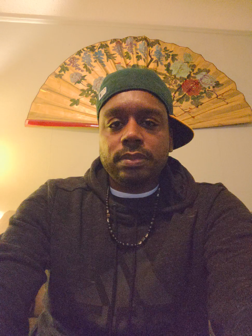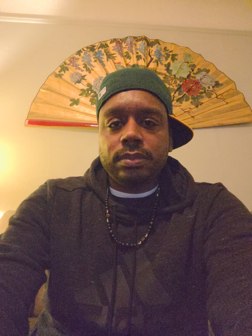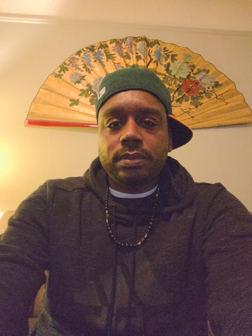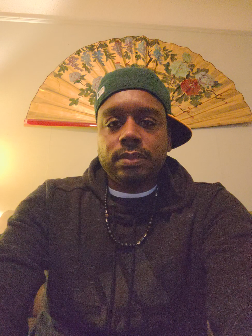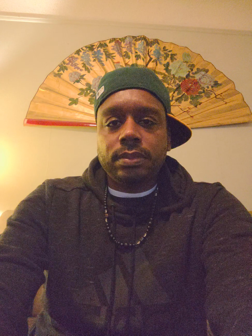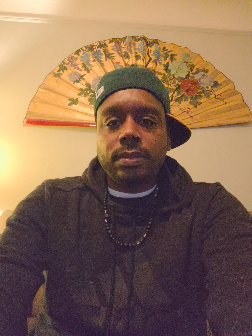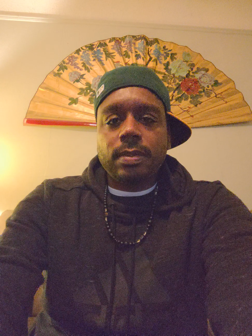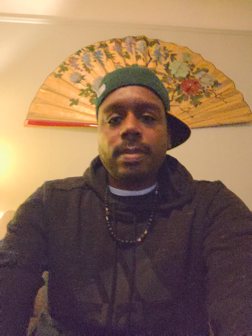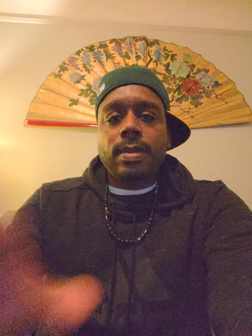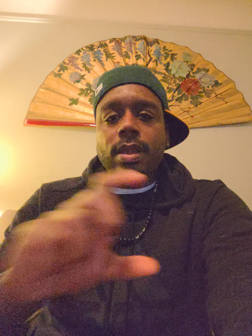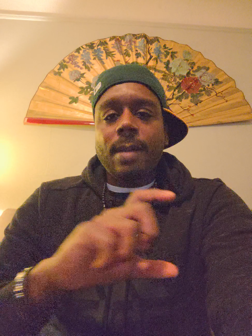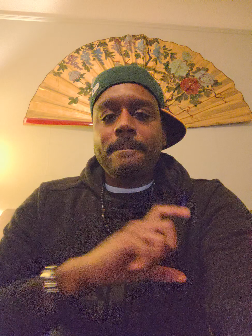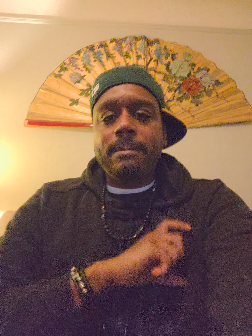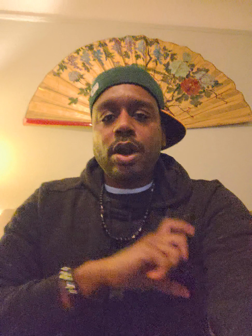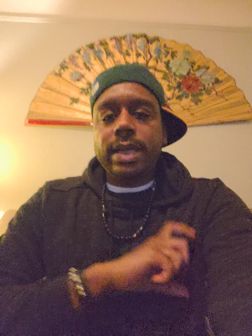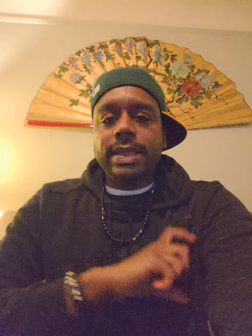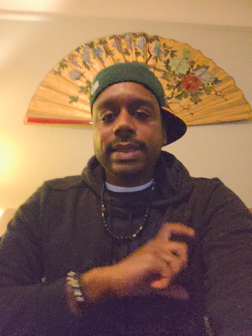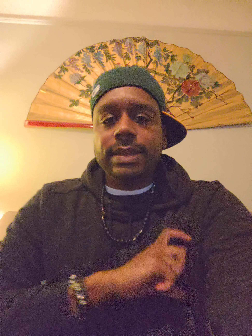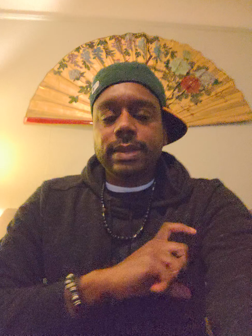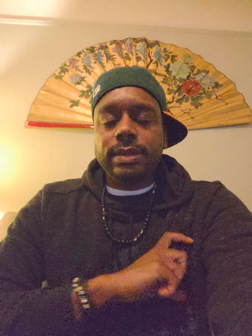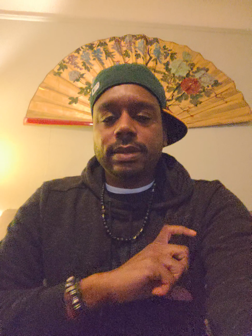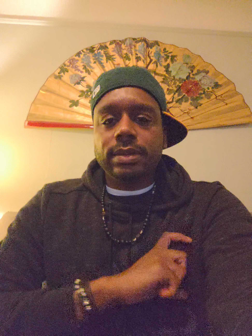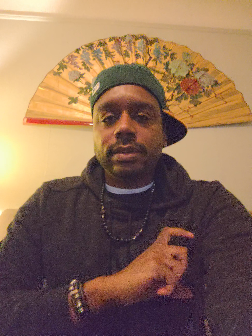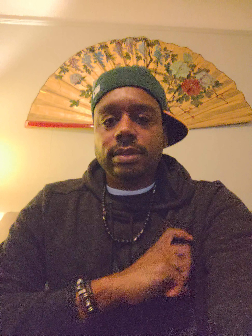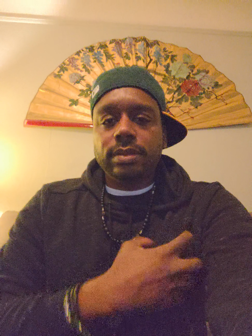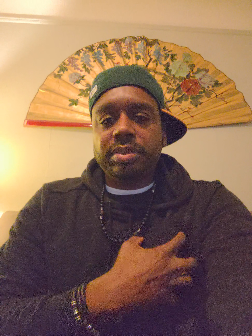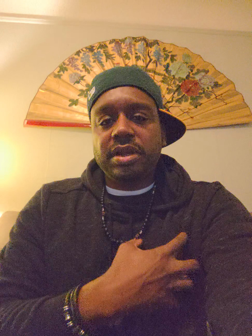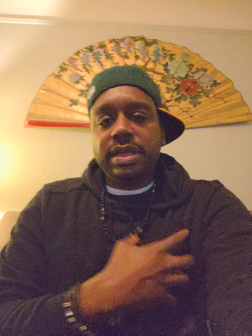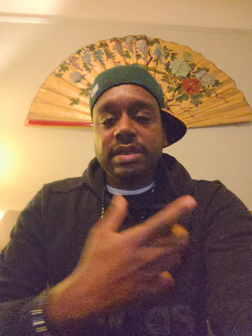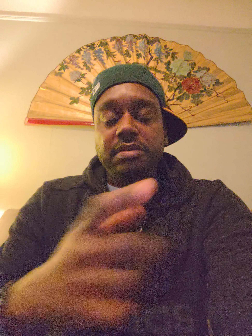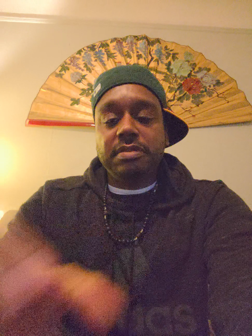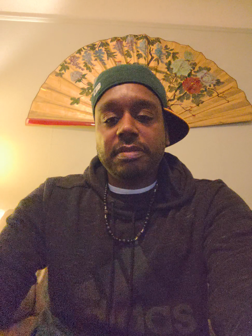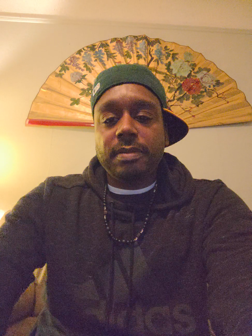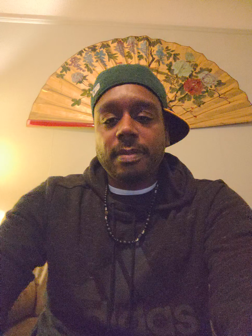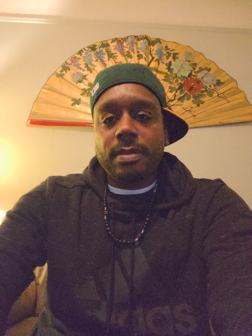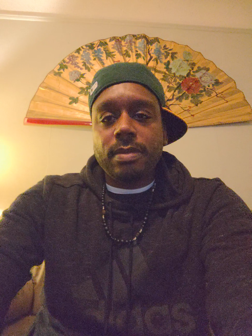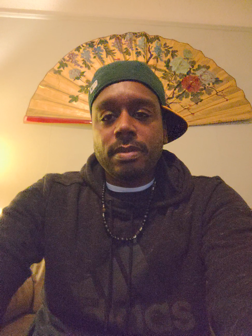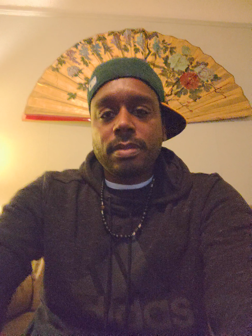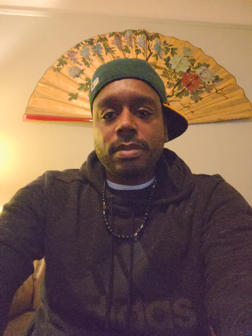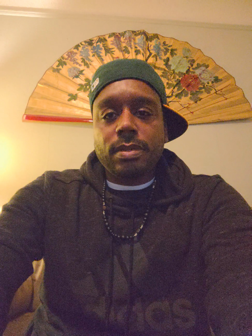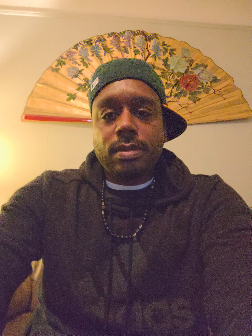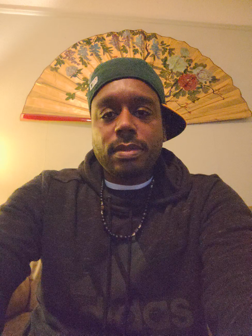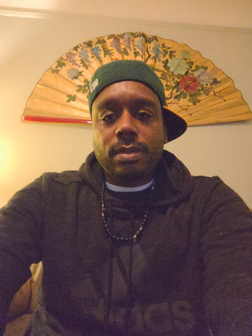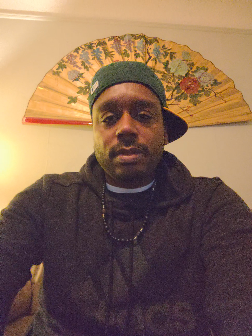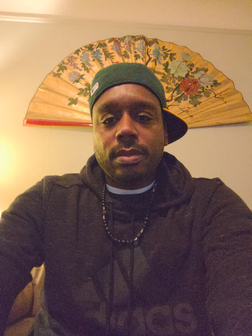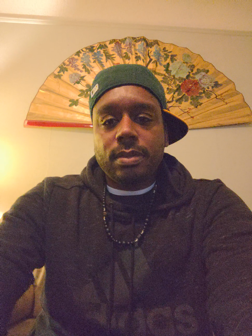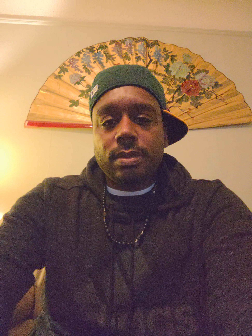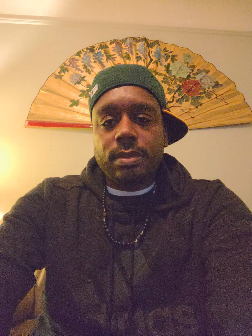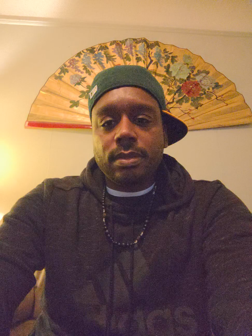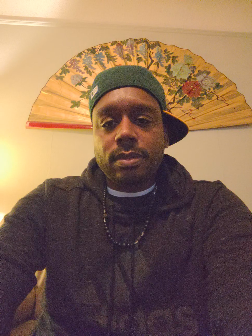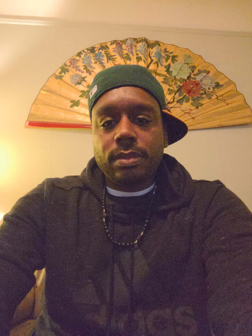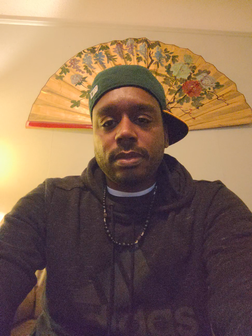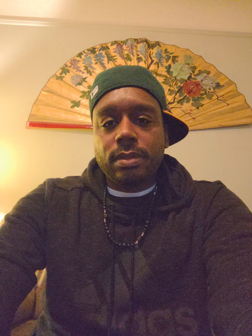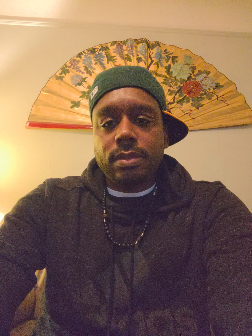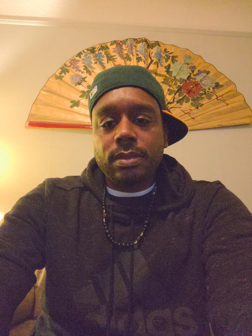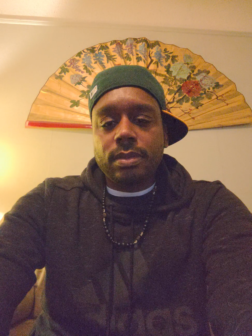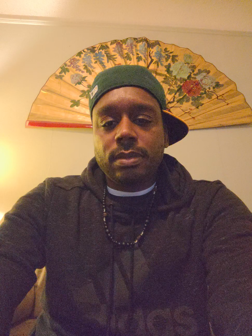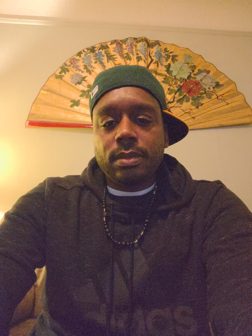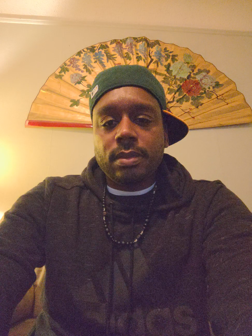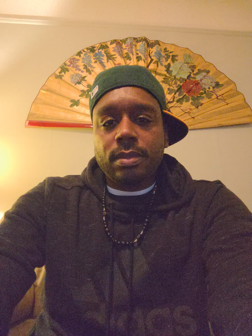police